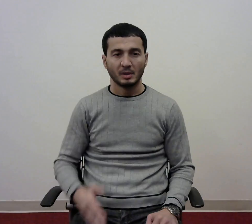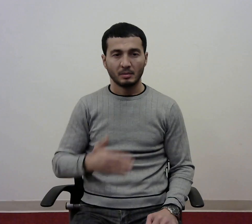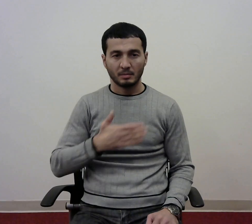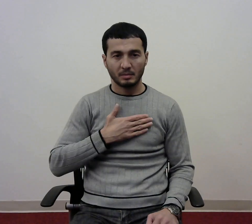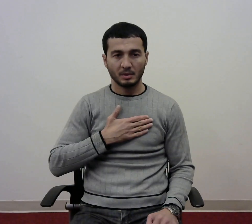mən